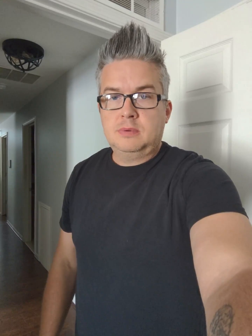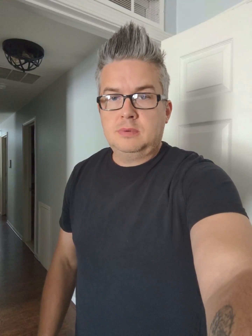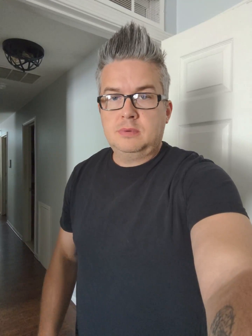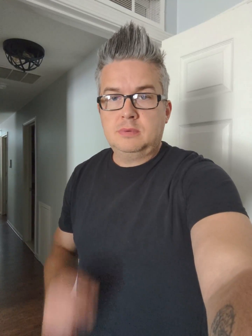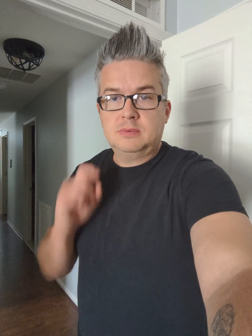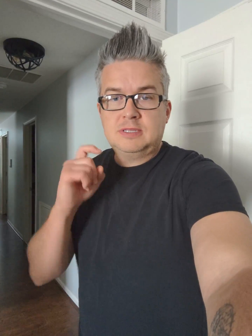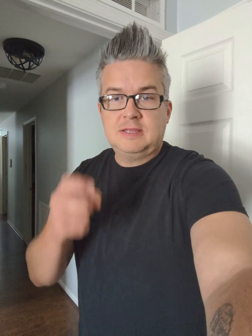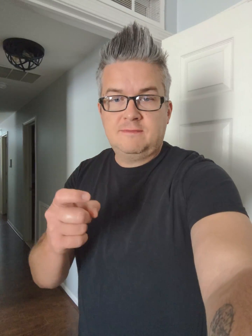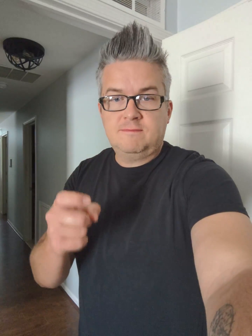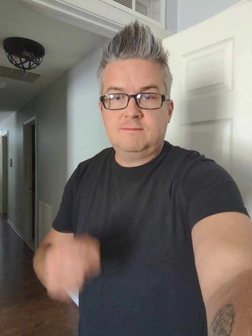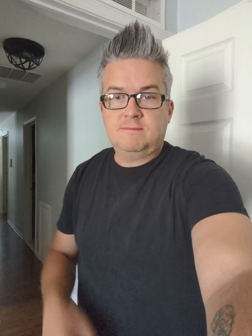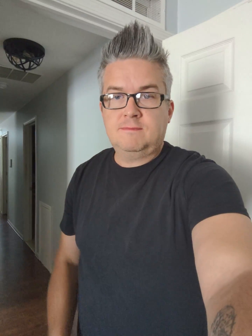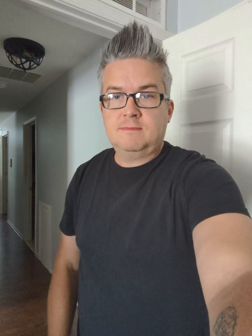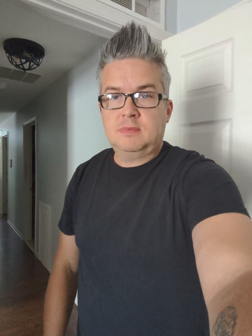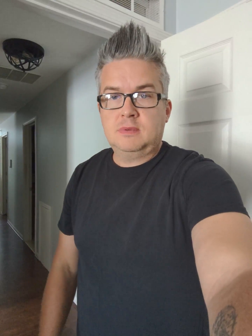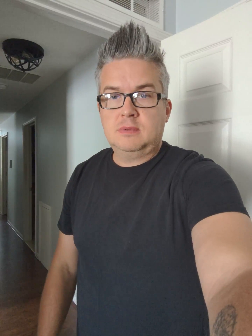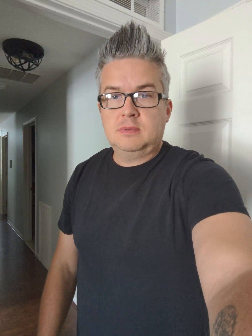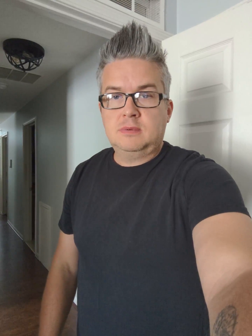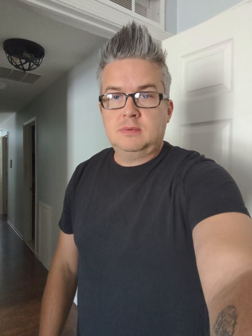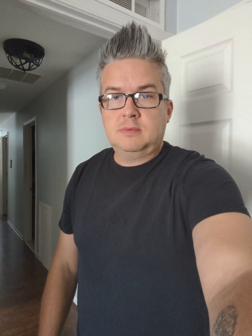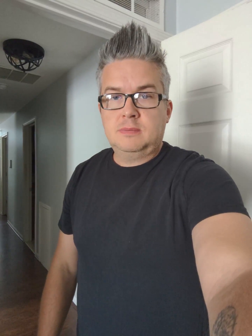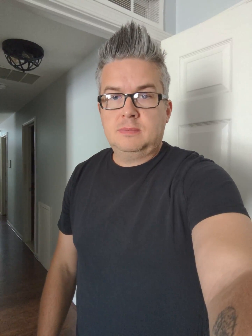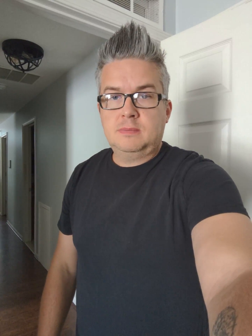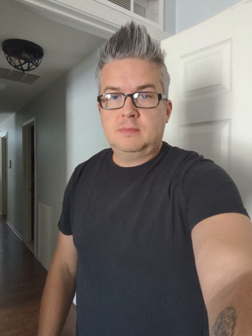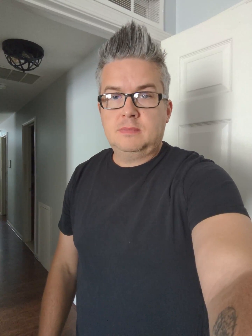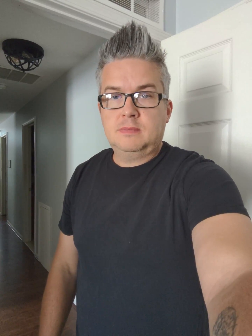present